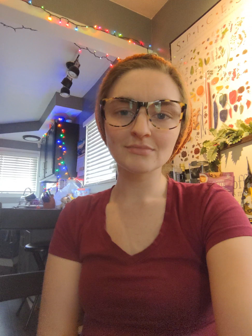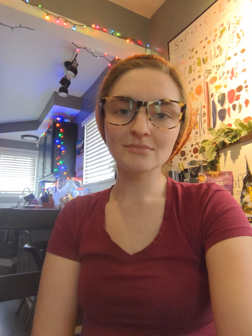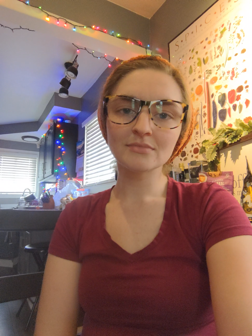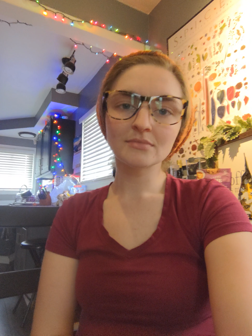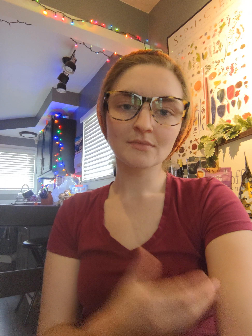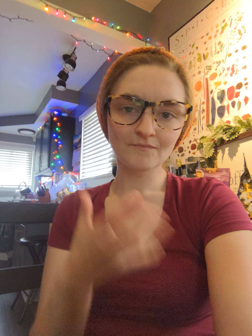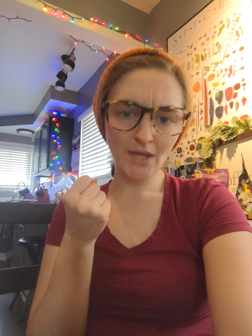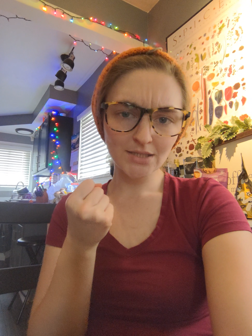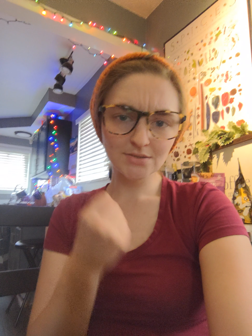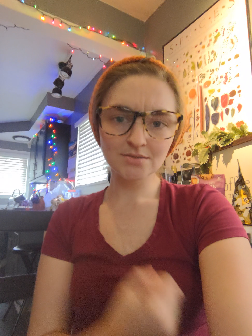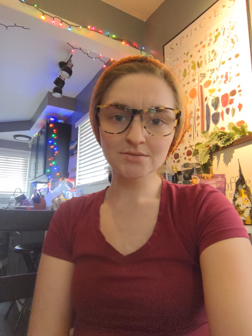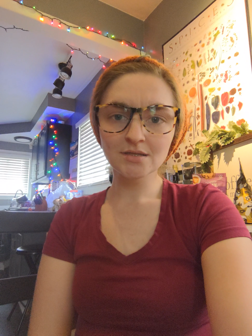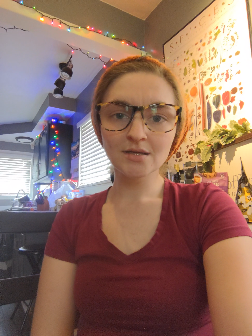fast